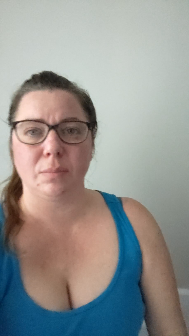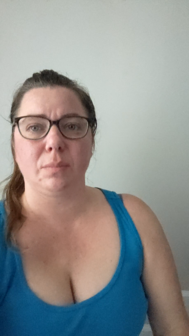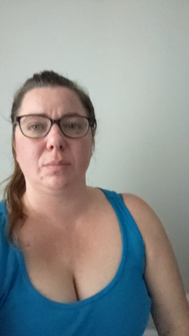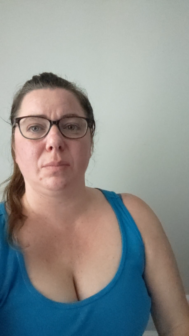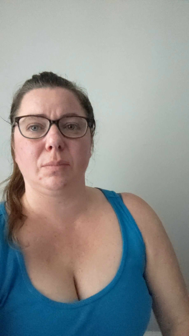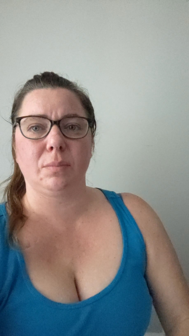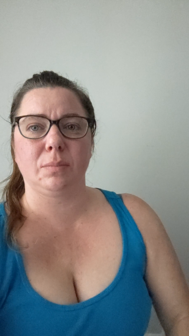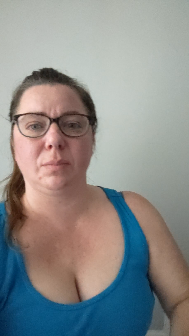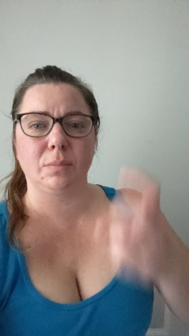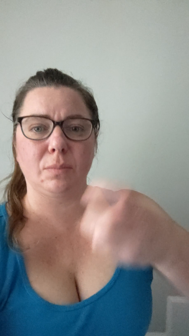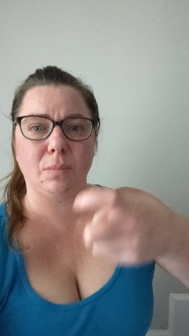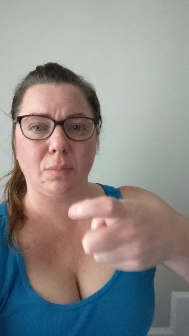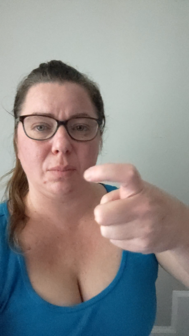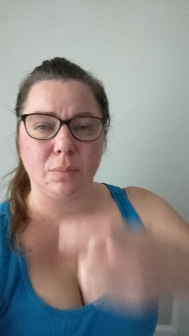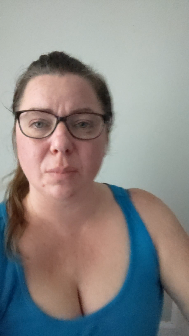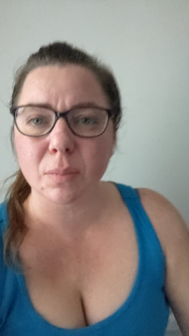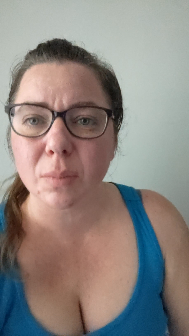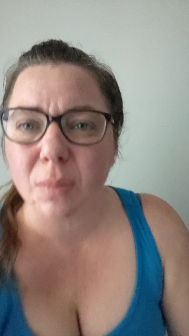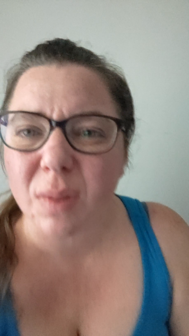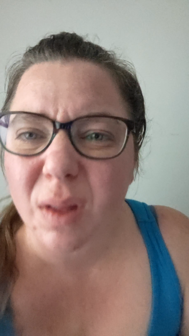cart